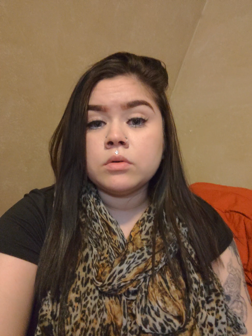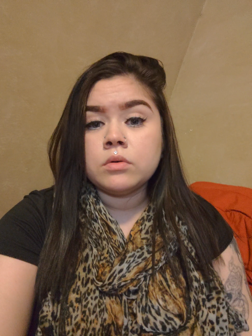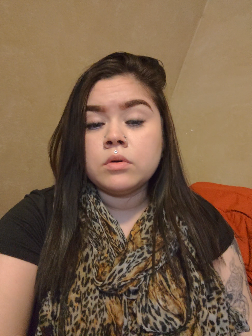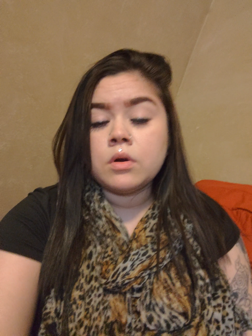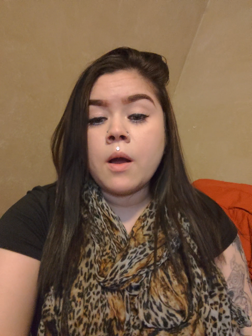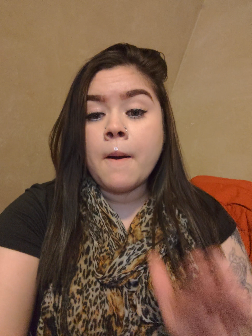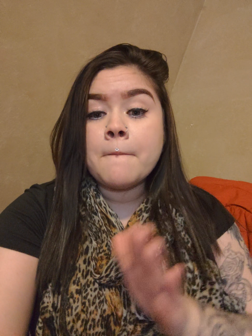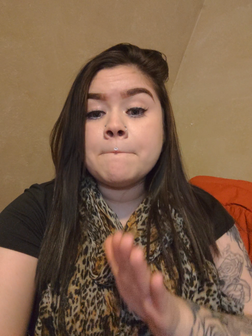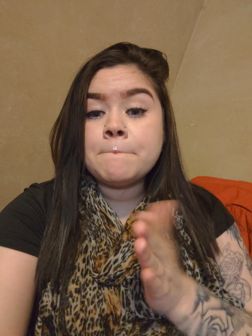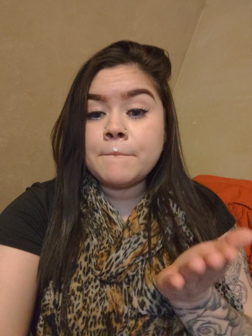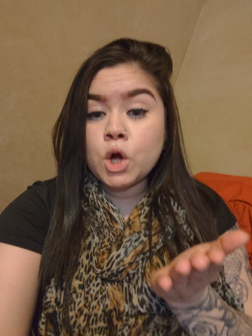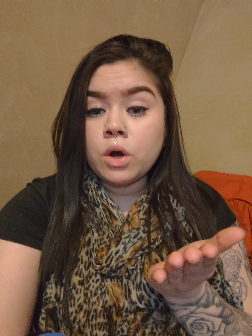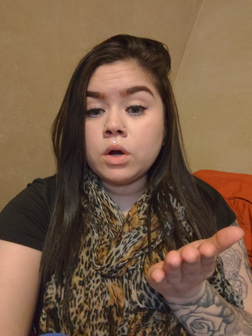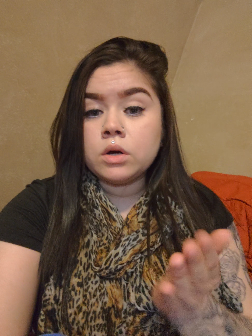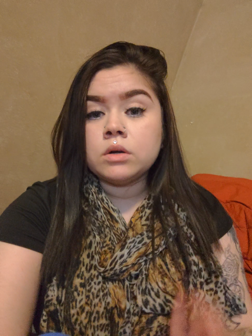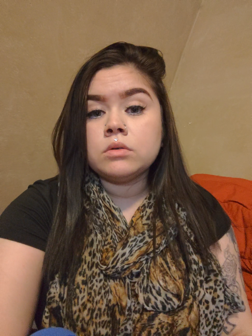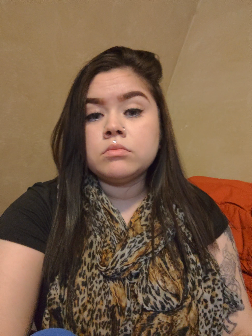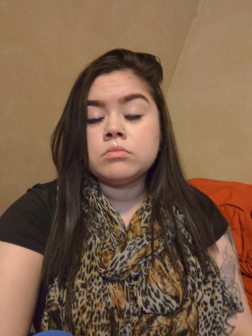book